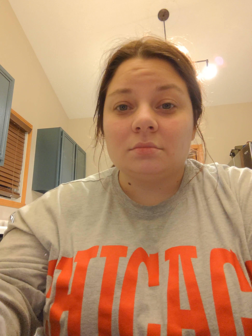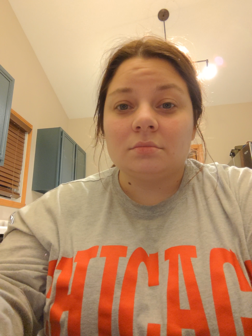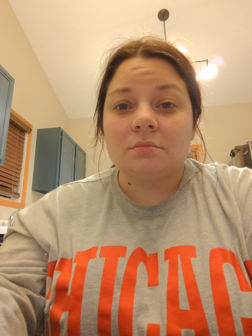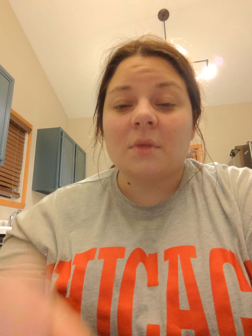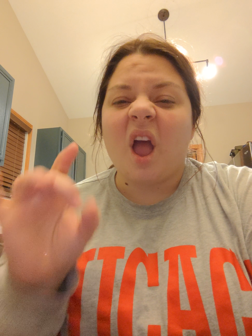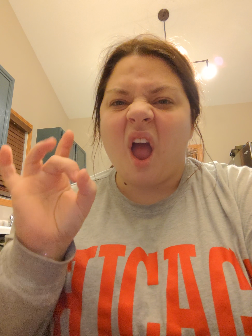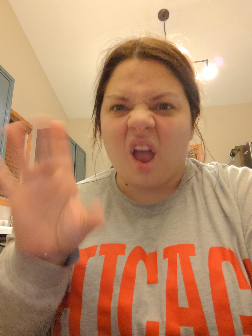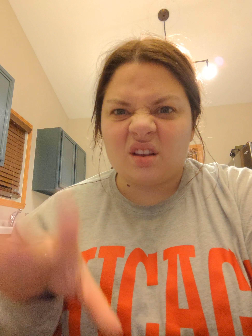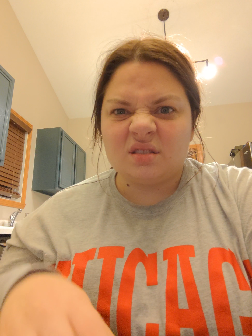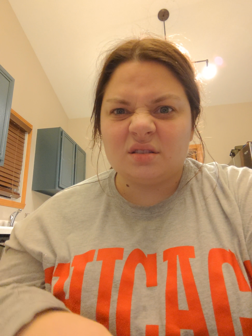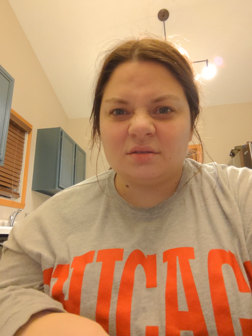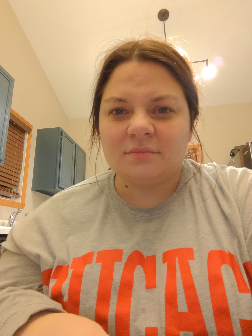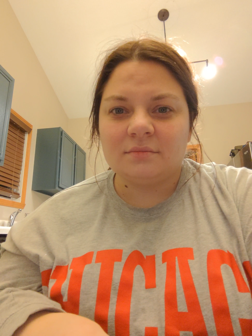hate